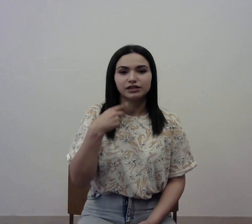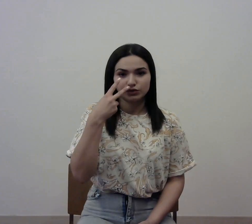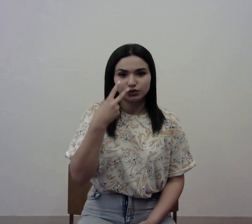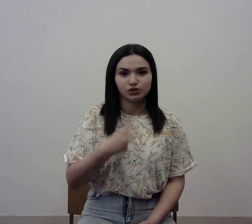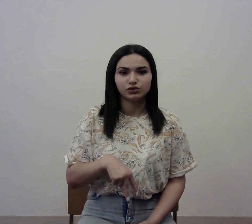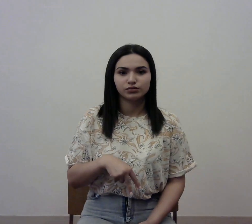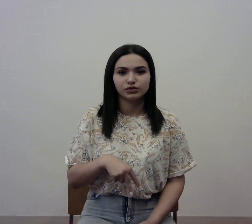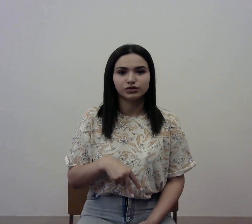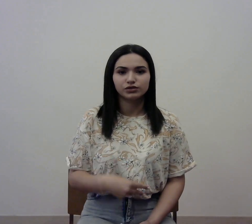görmək